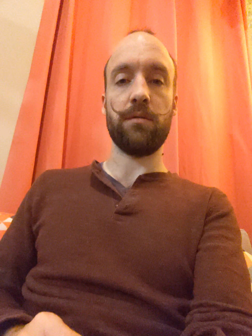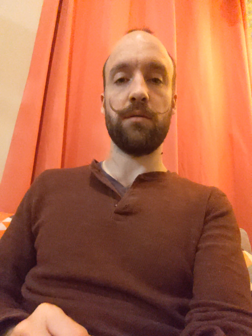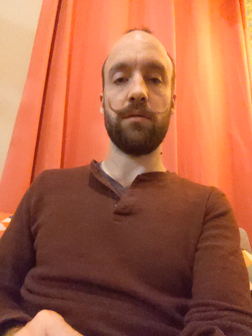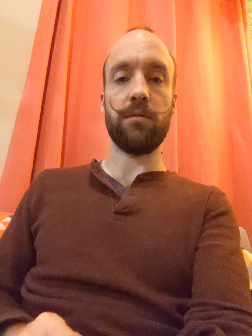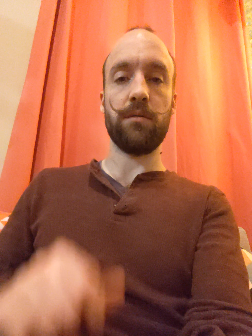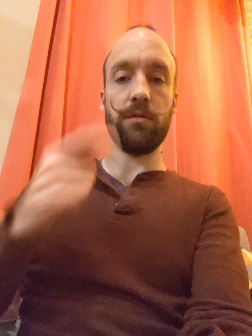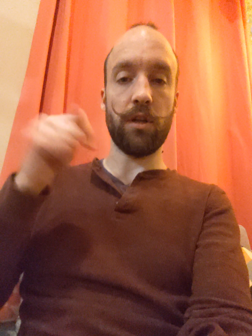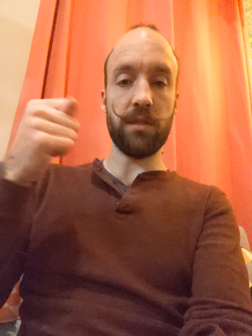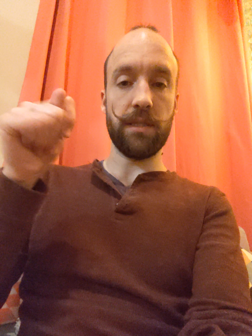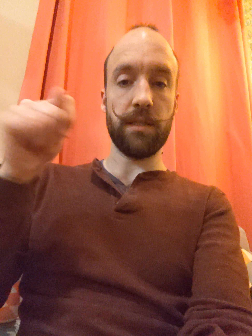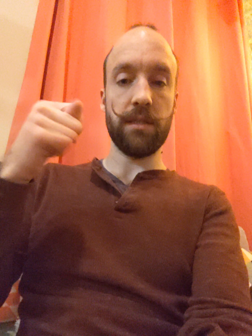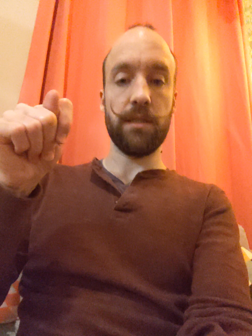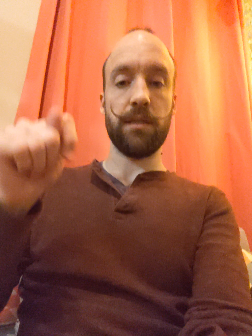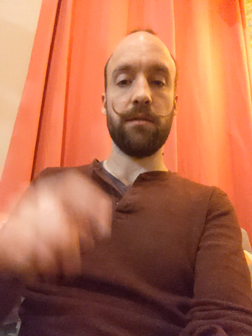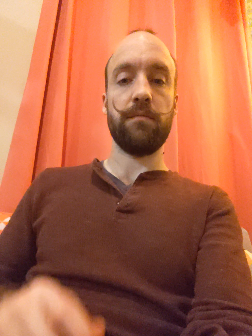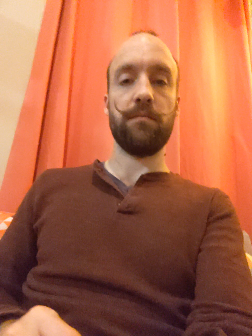toy